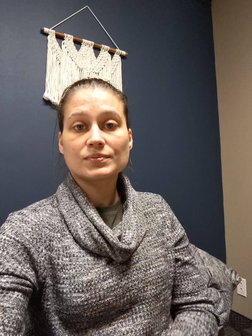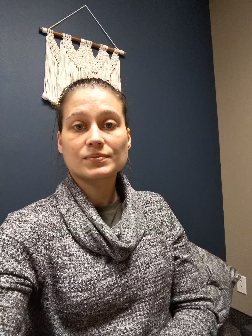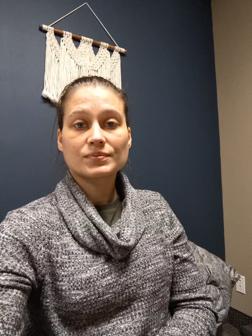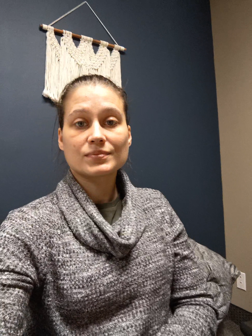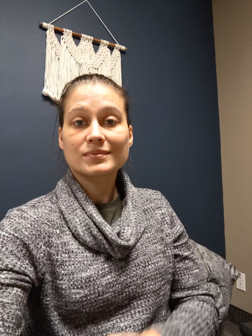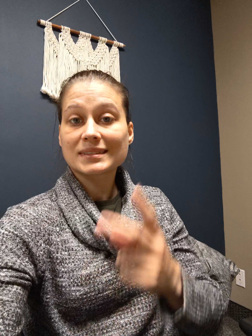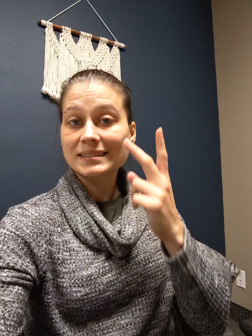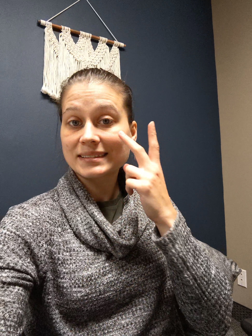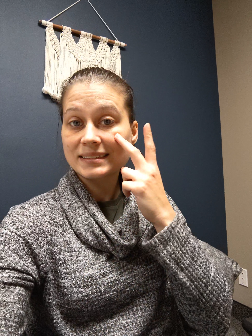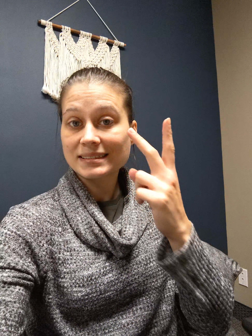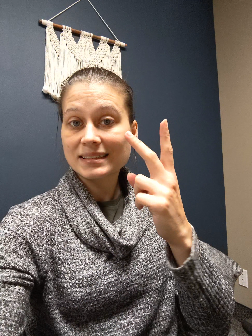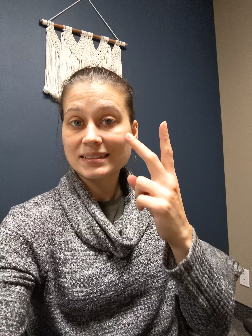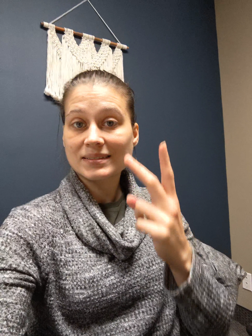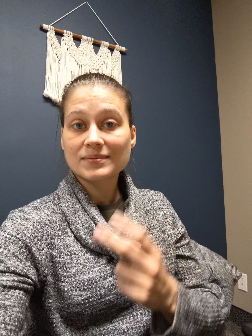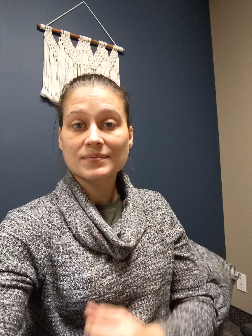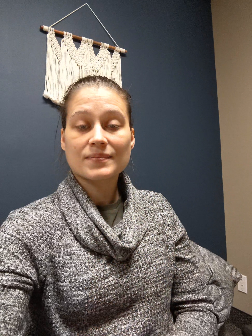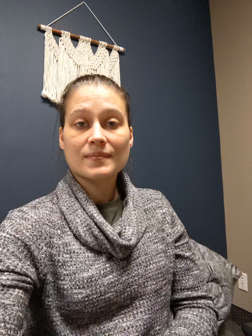see